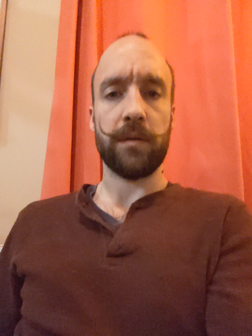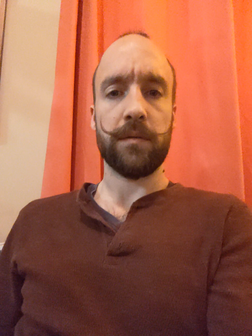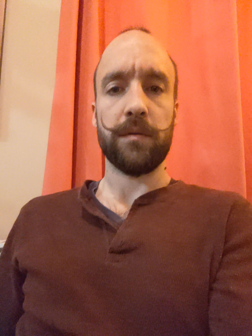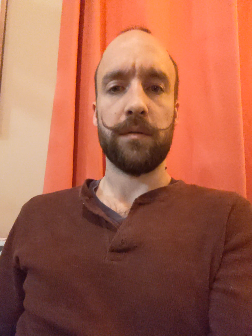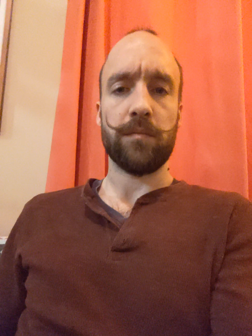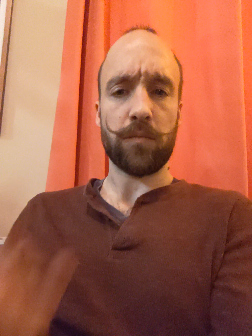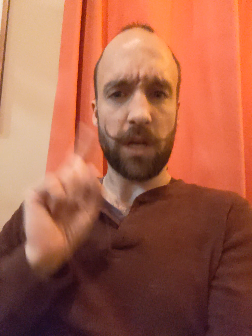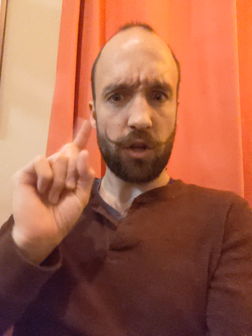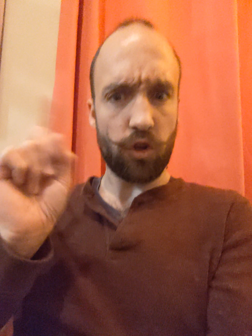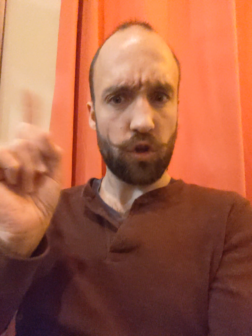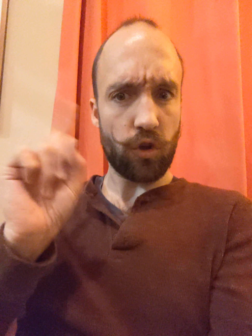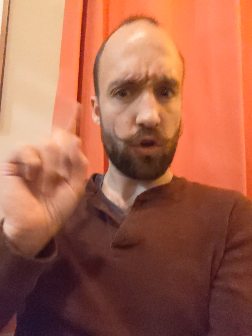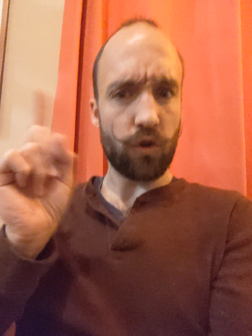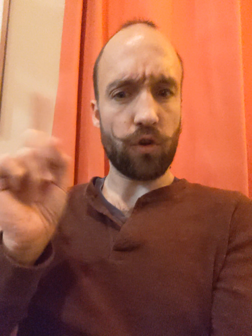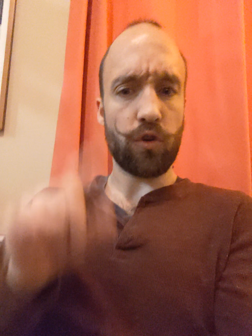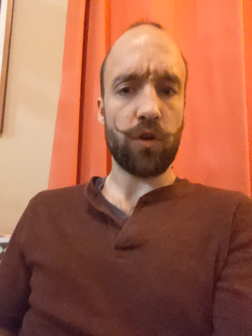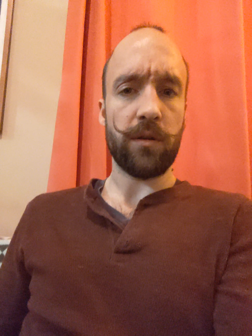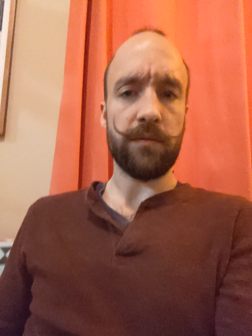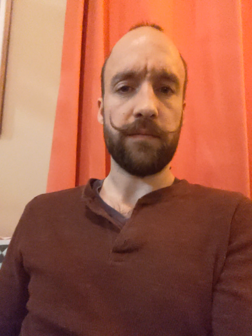where